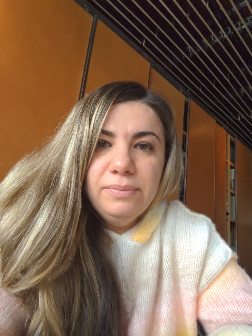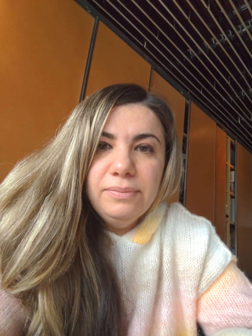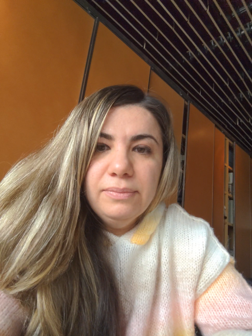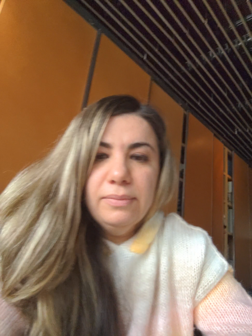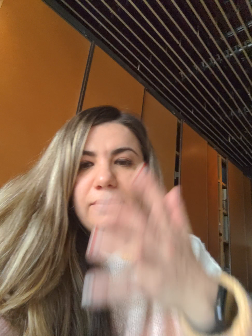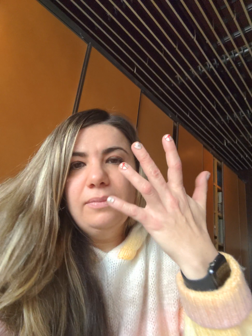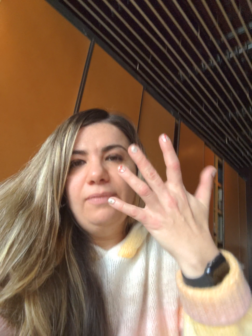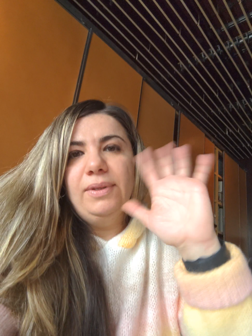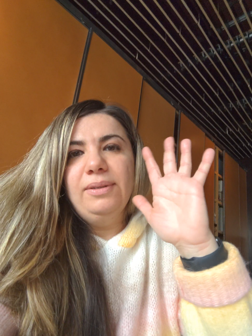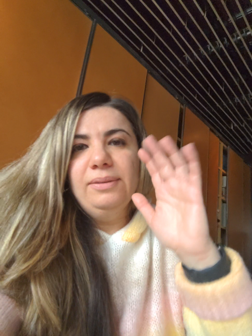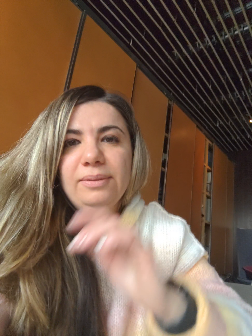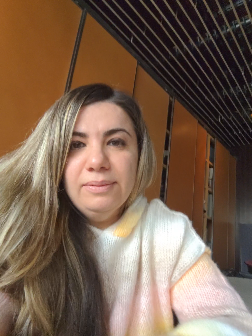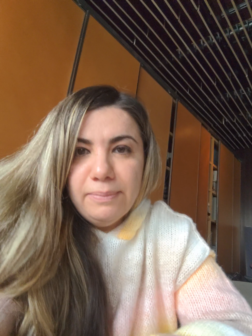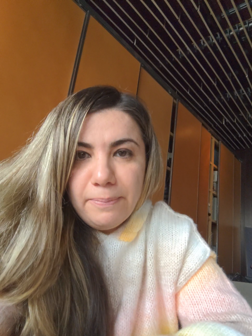finish